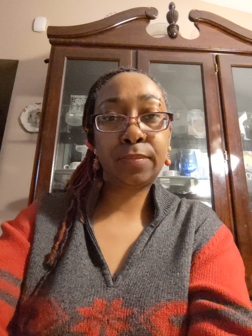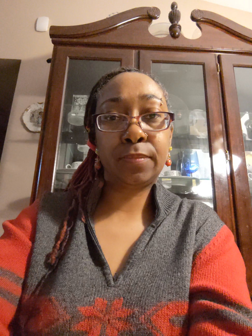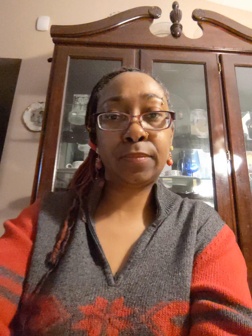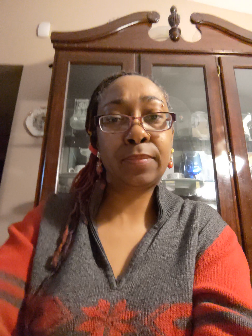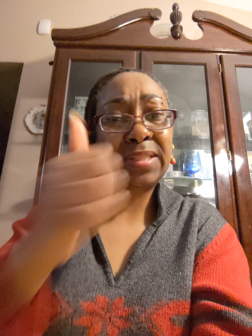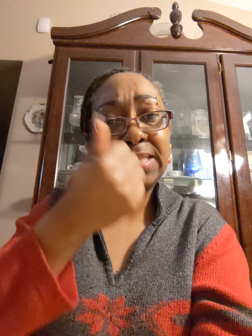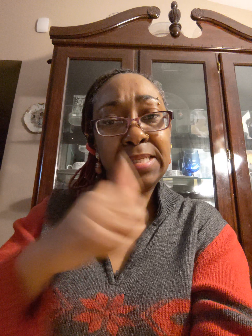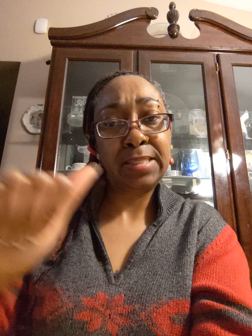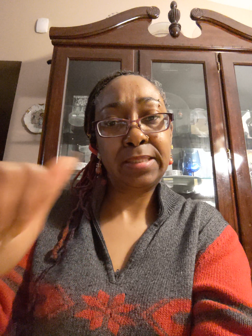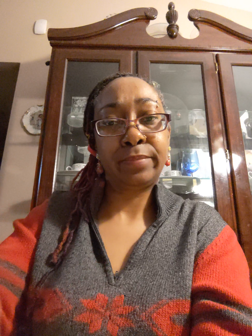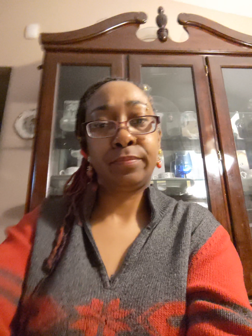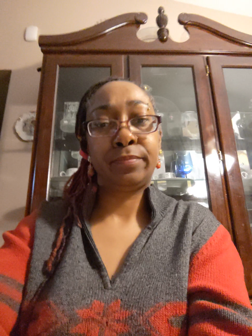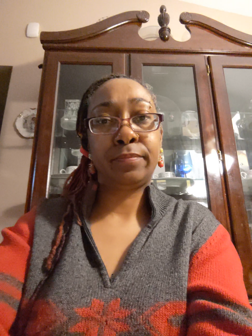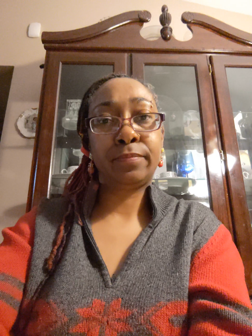any